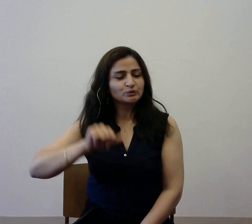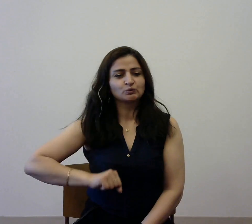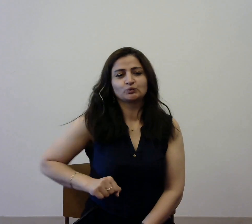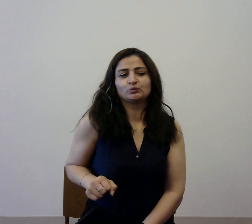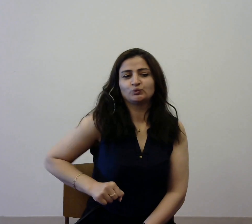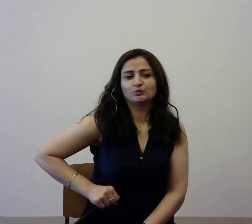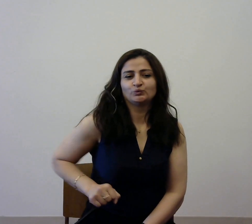dost